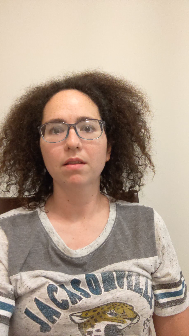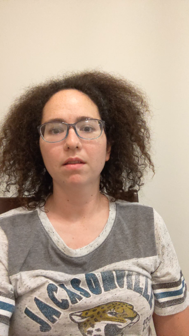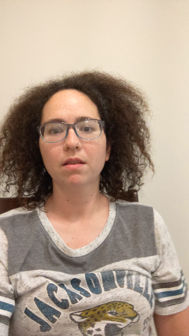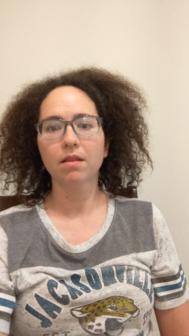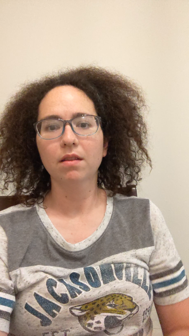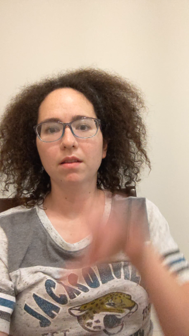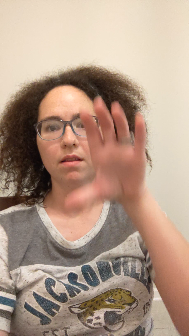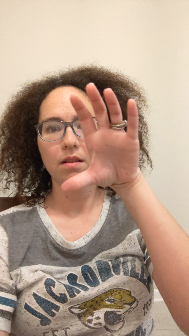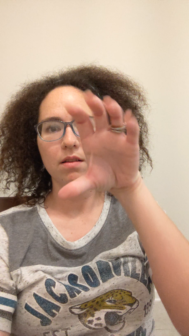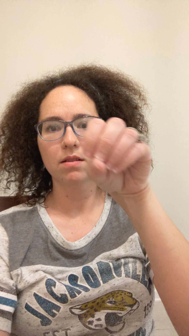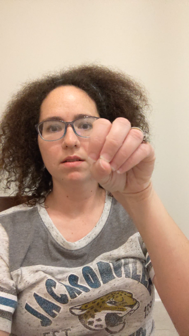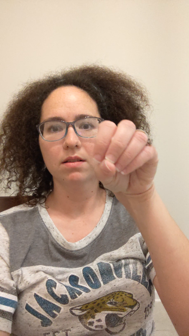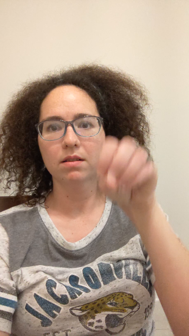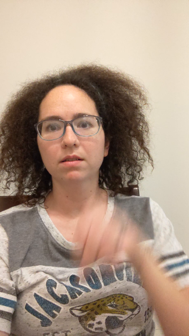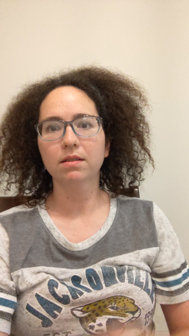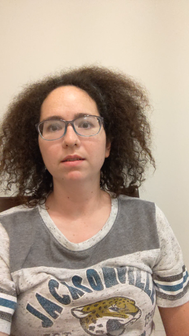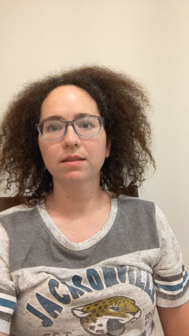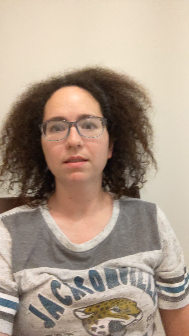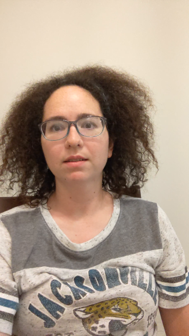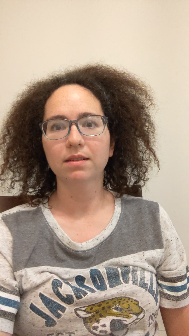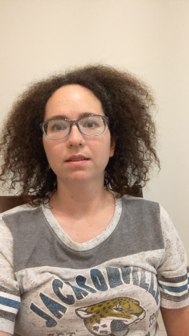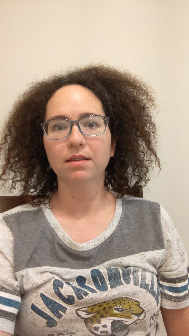bite